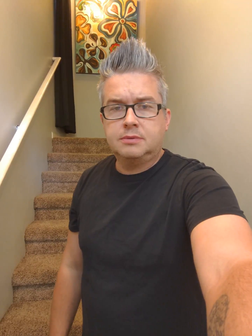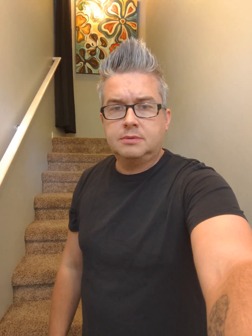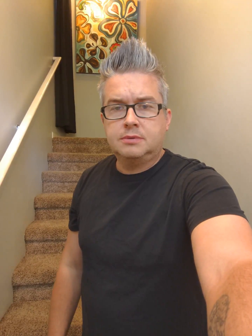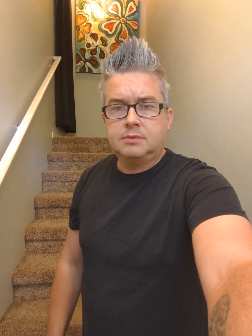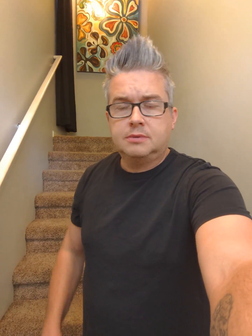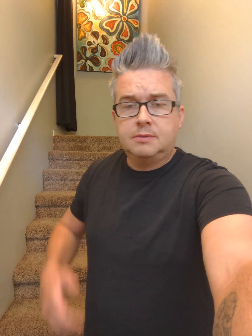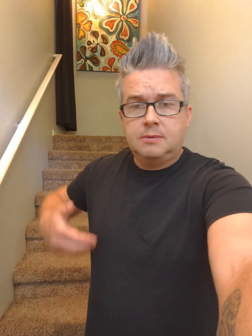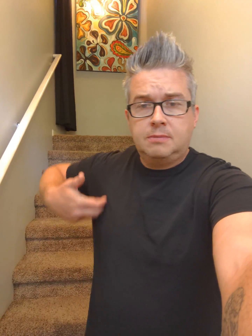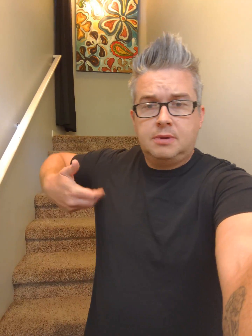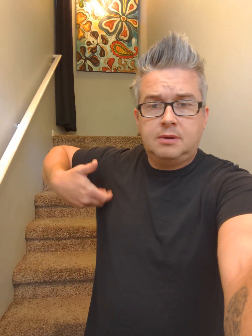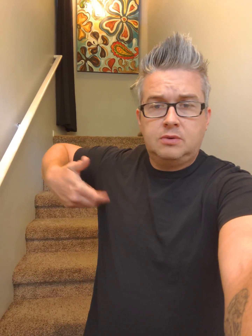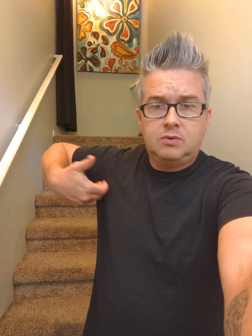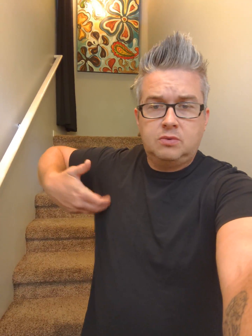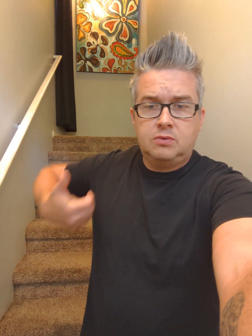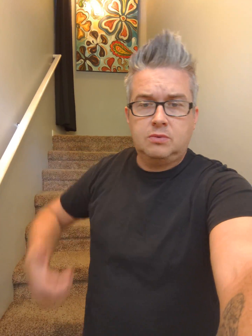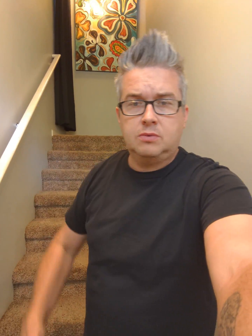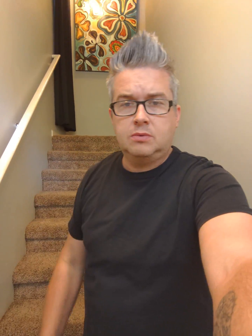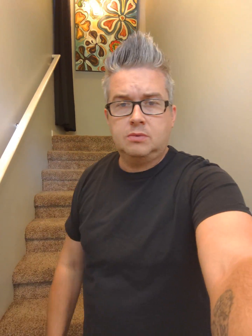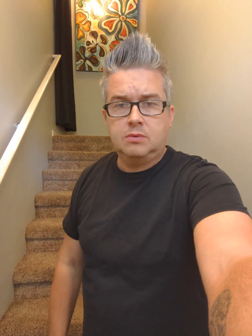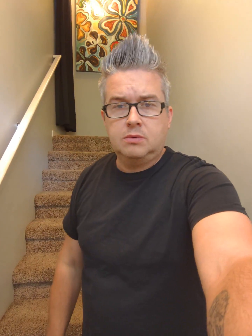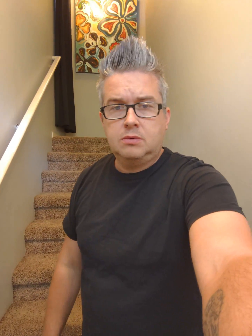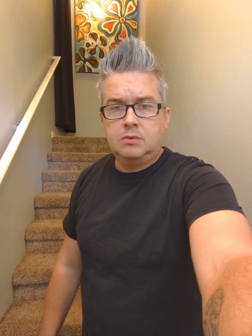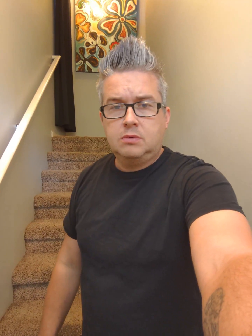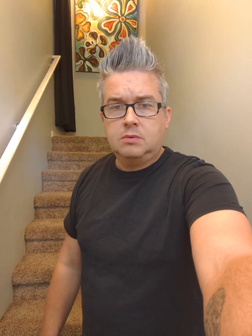monkey